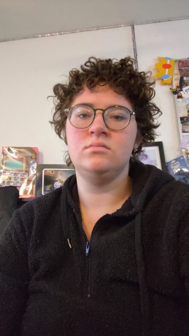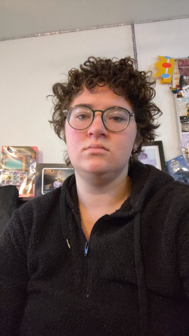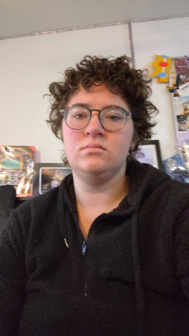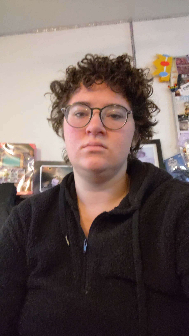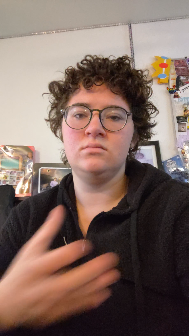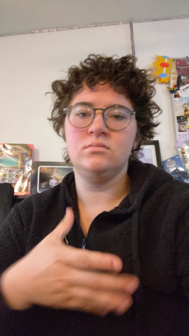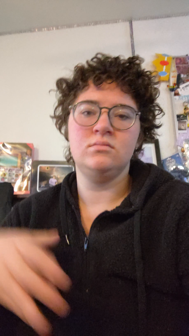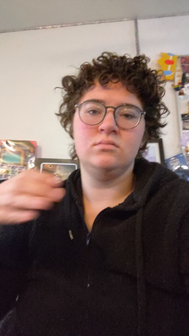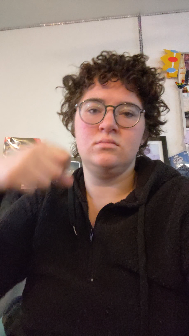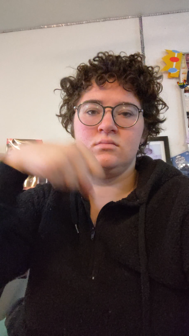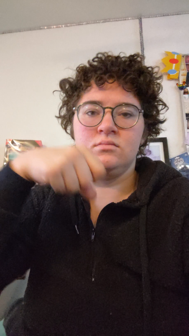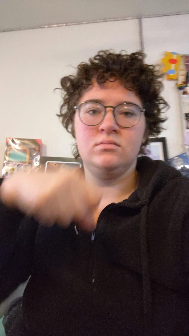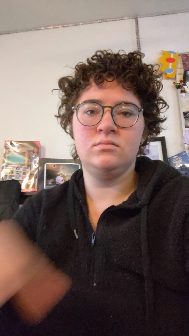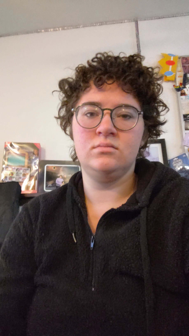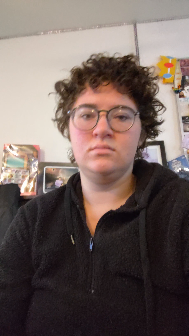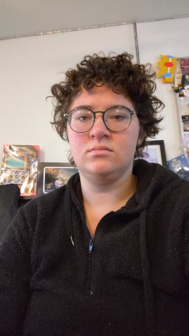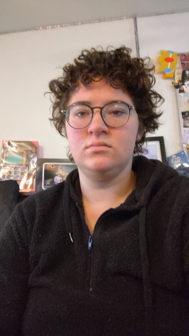bucket